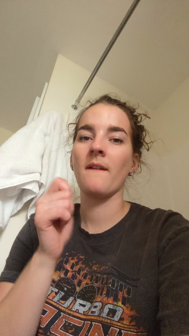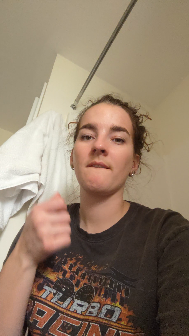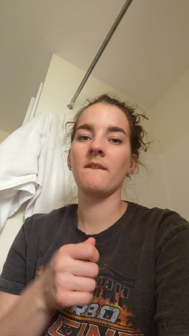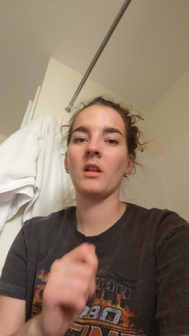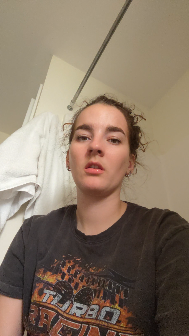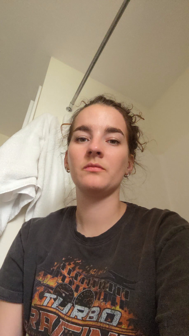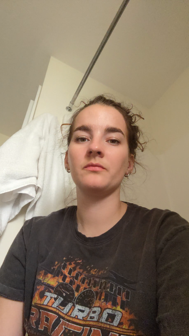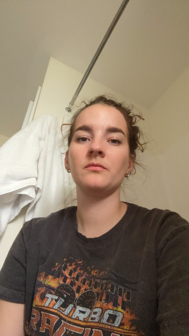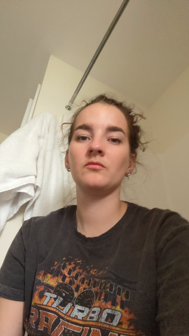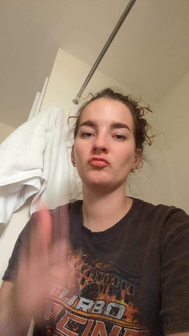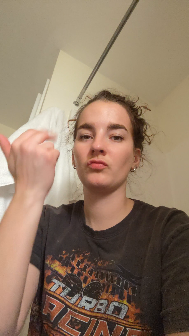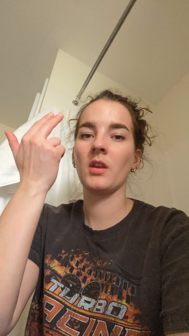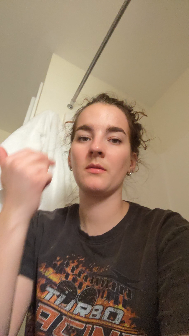rabbit